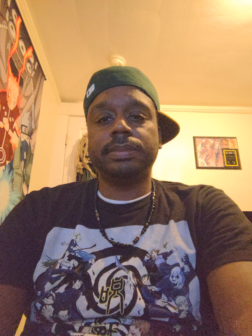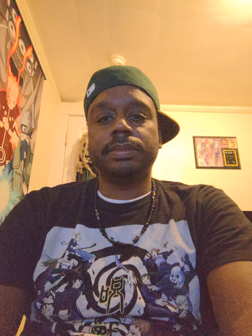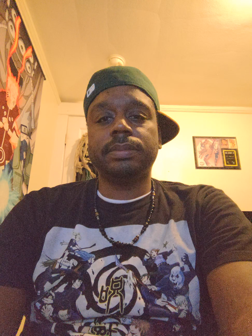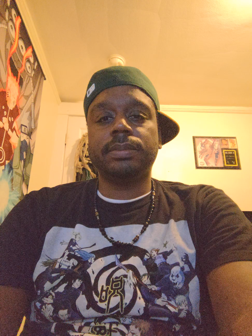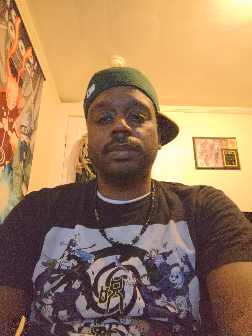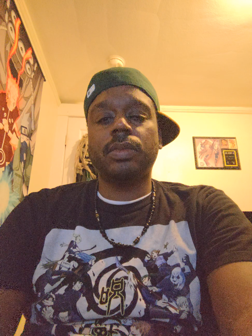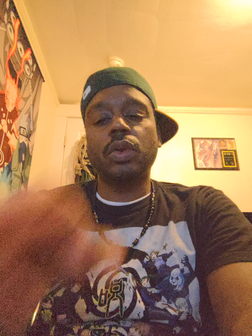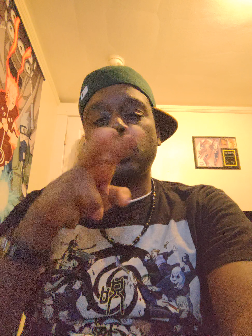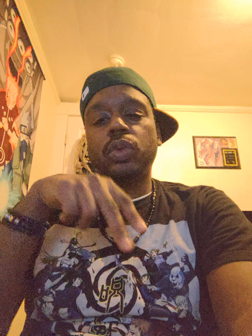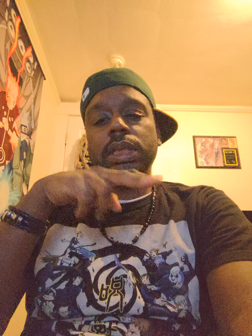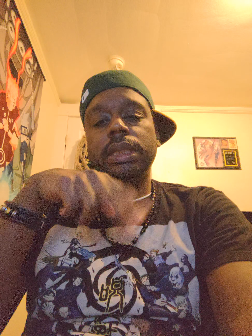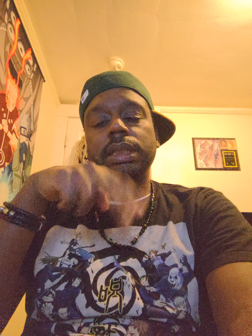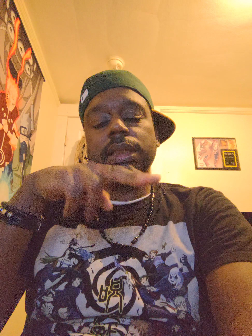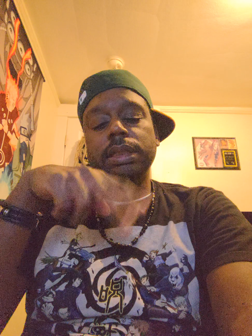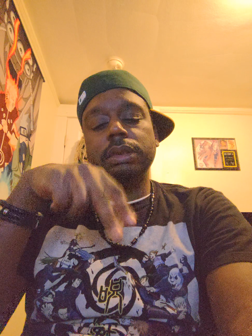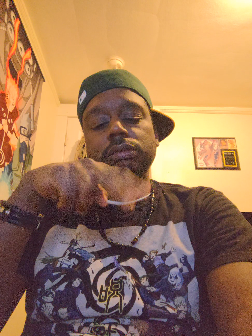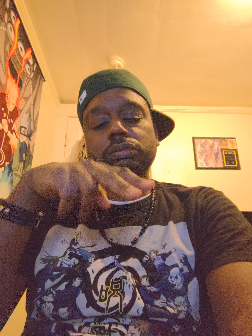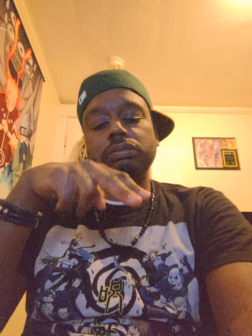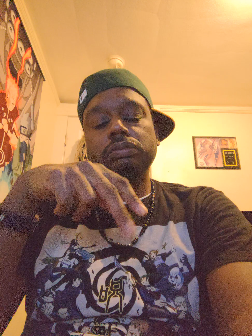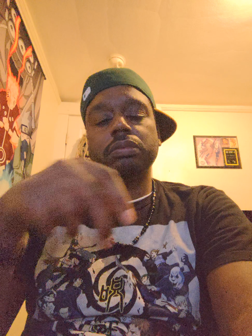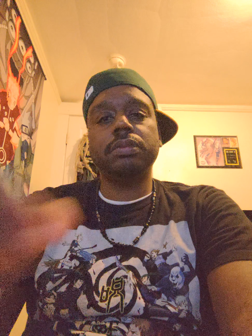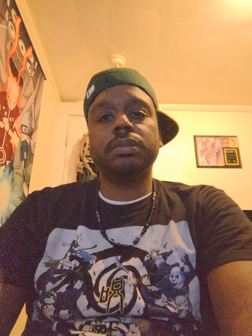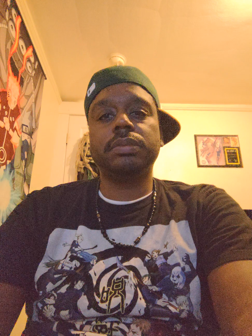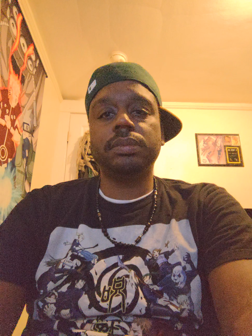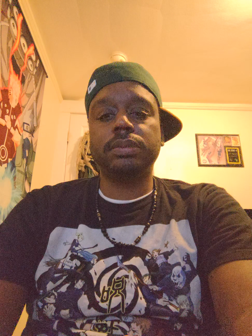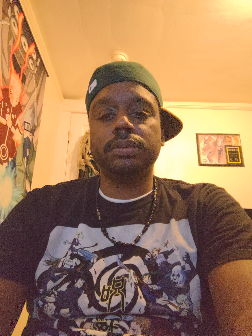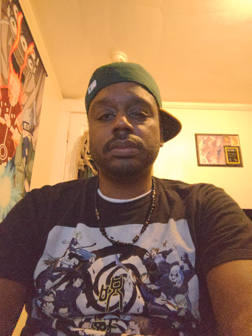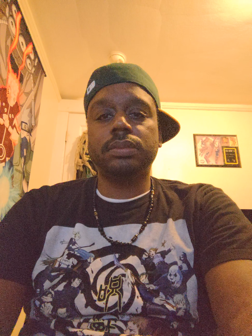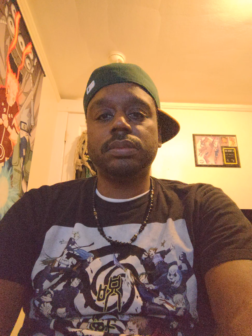read